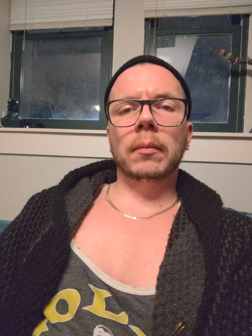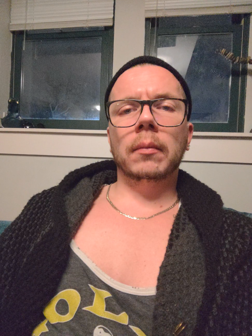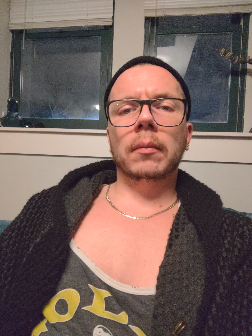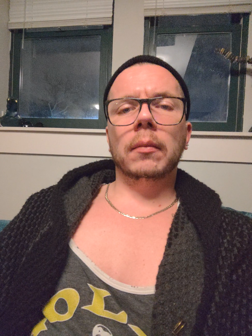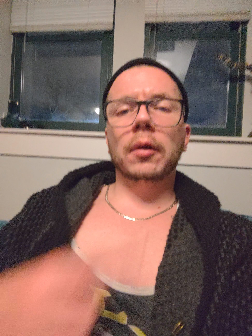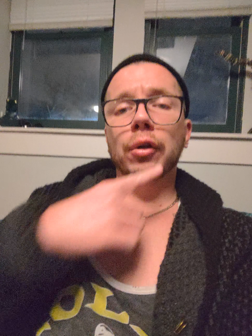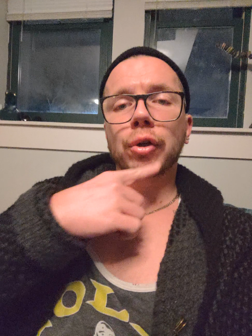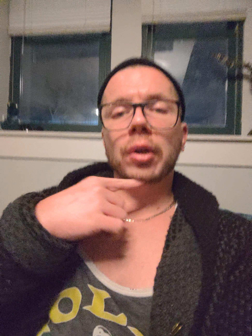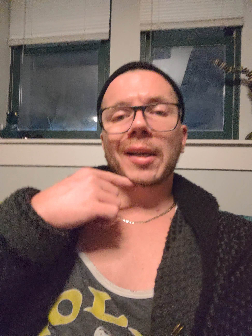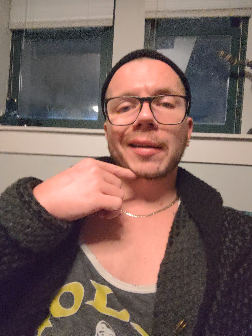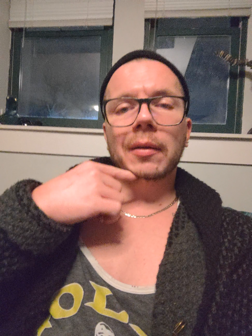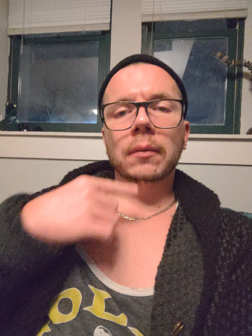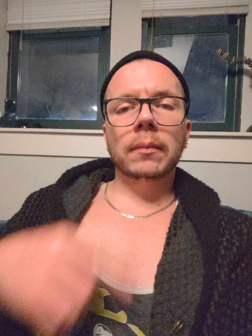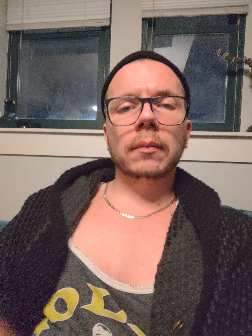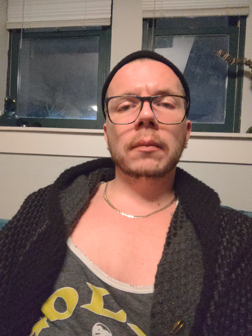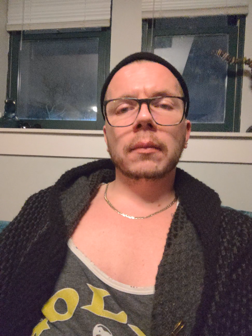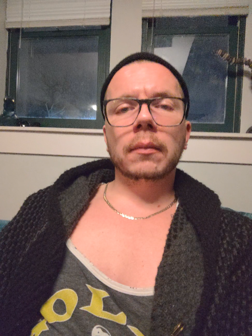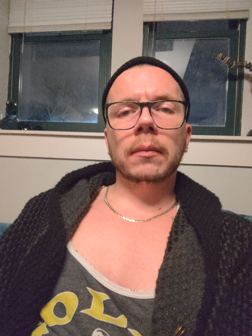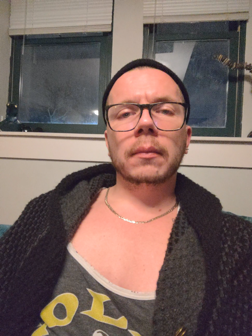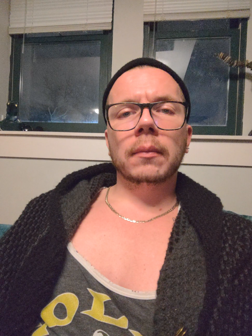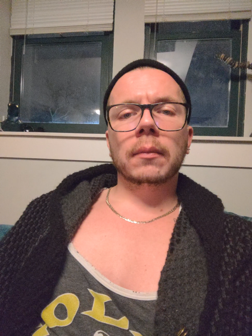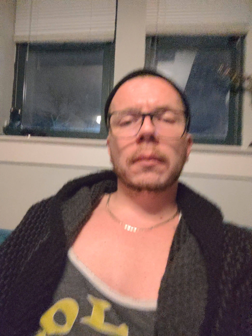chin